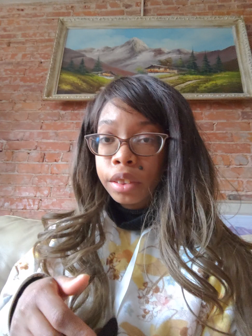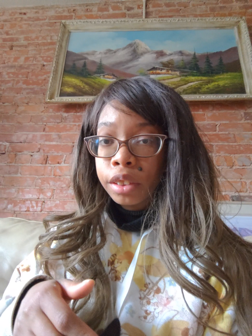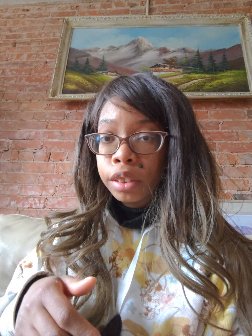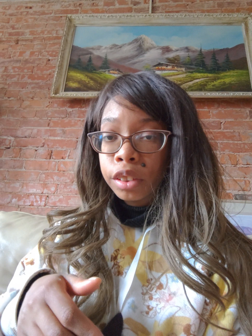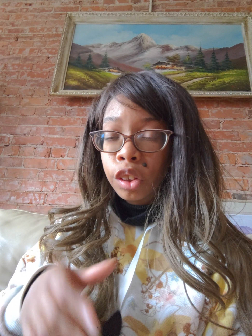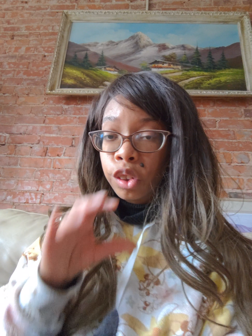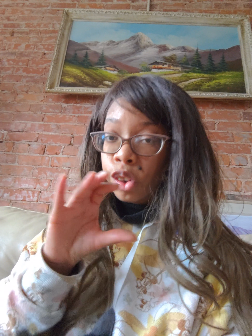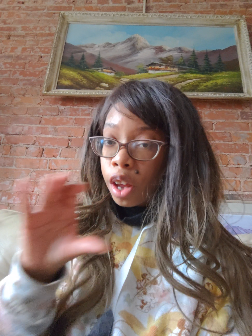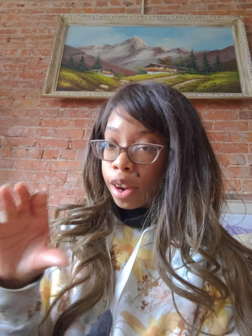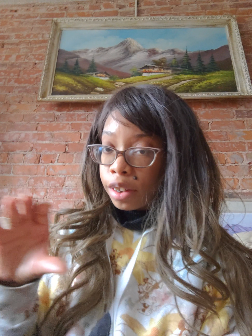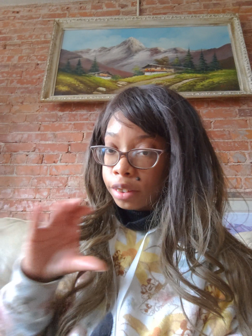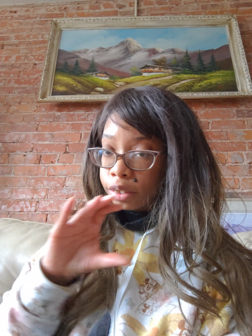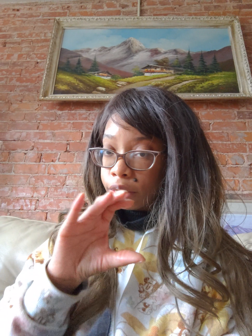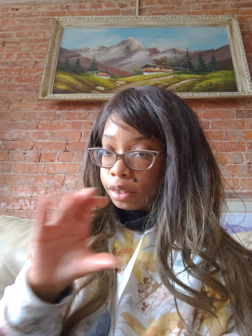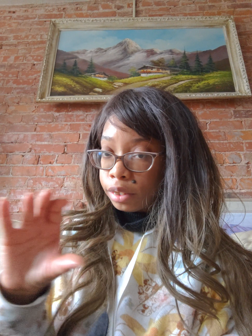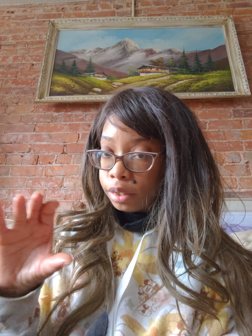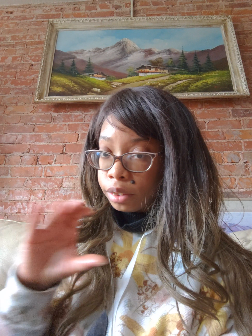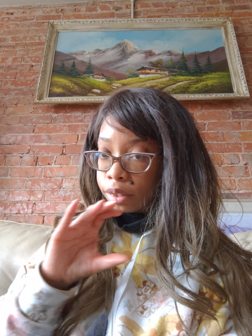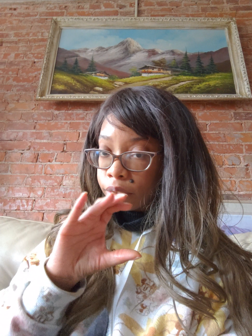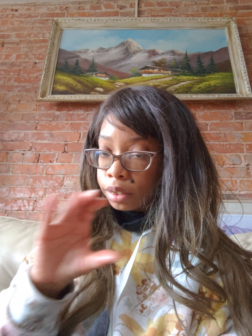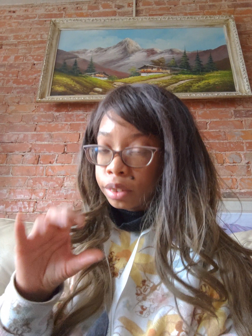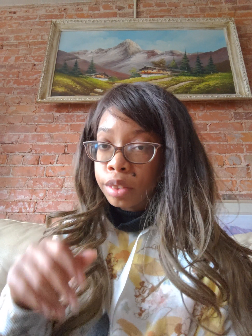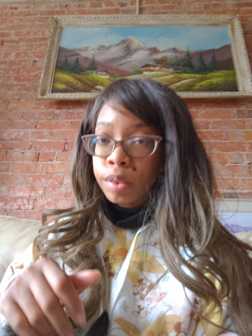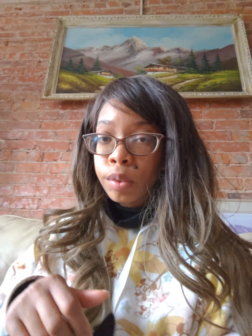chocolate